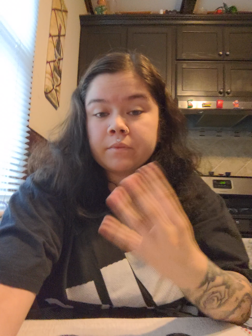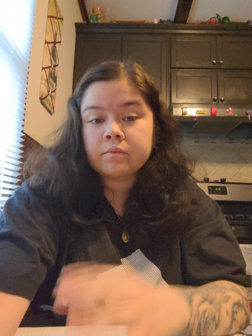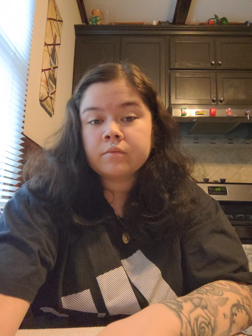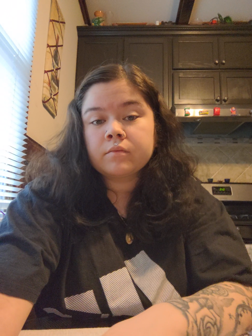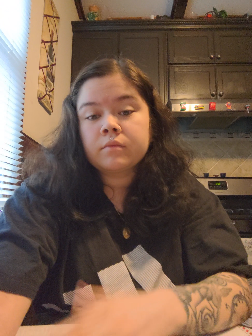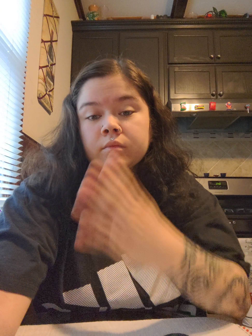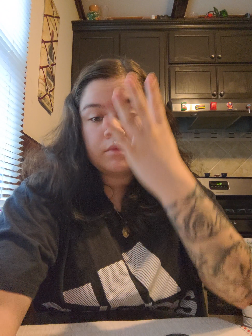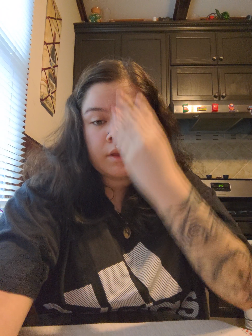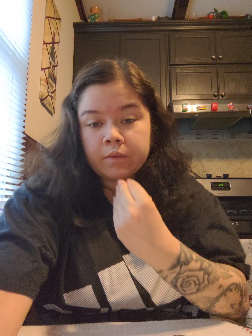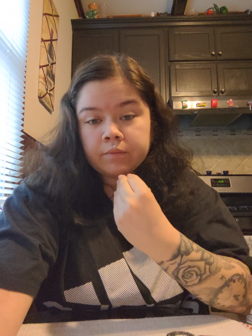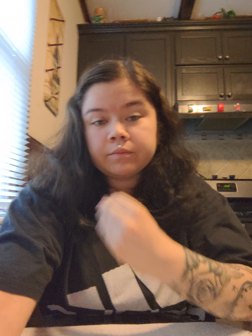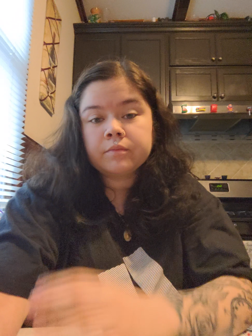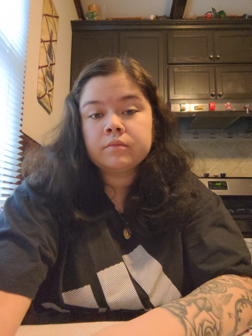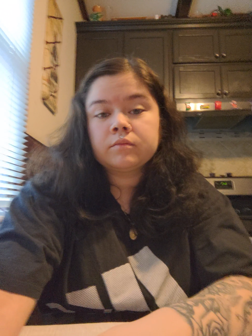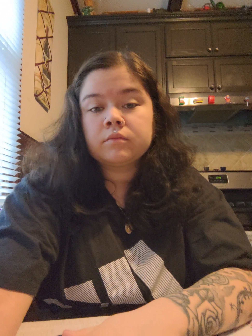nap